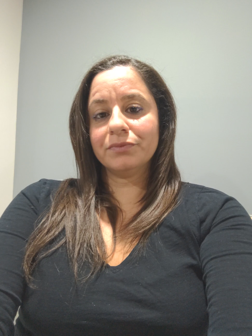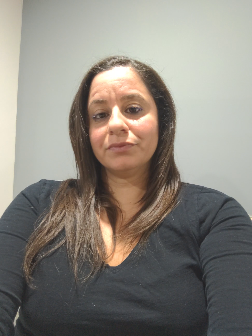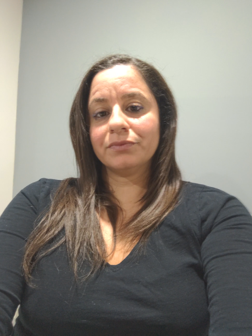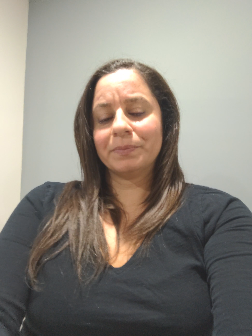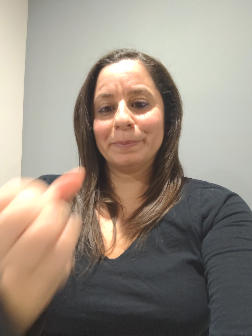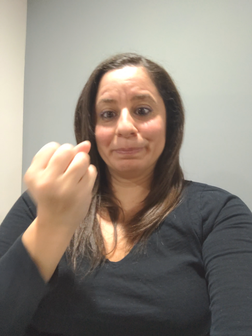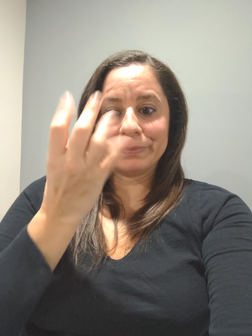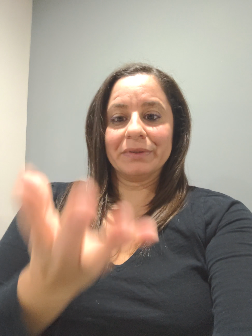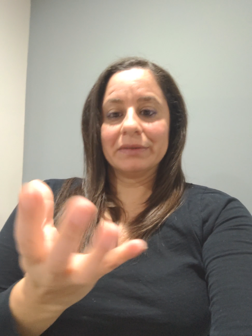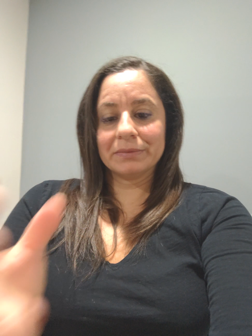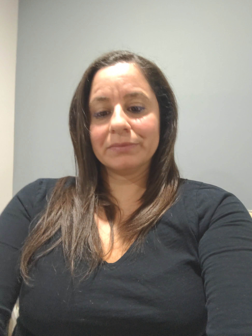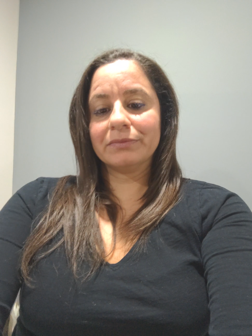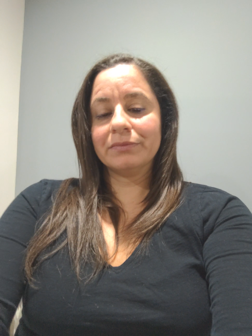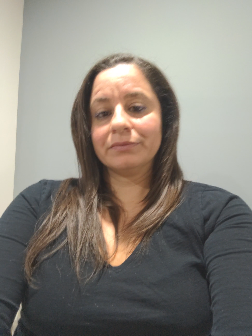many